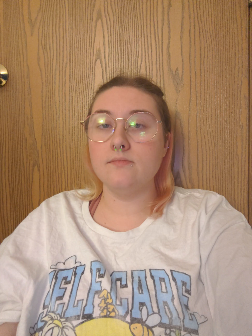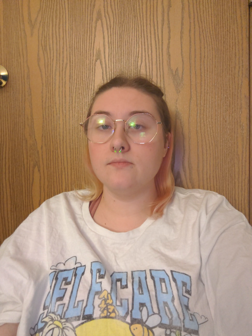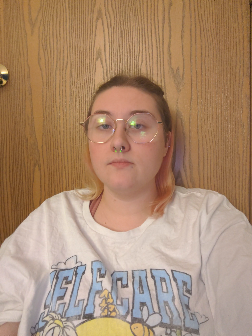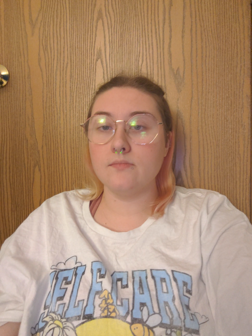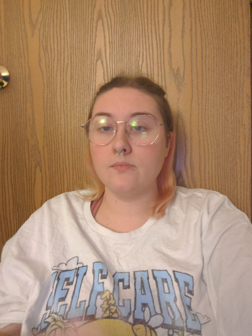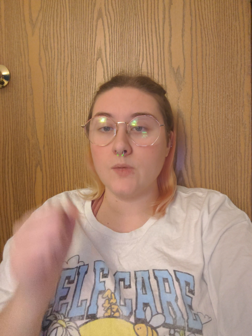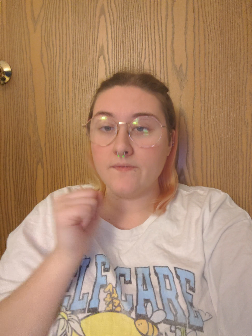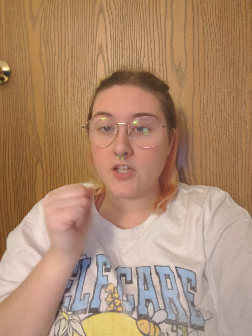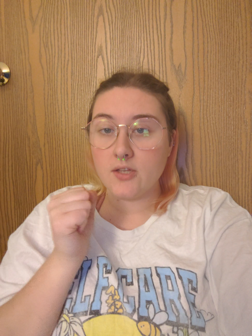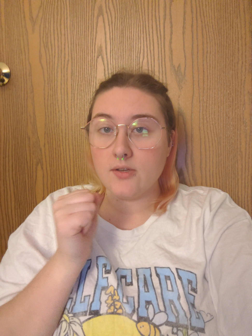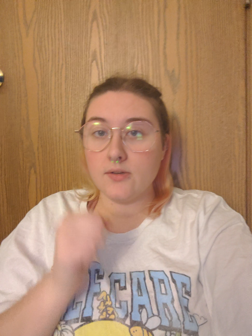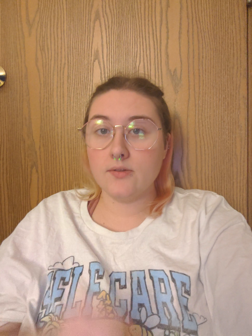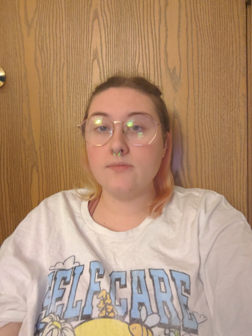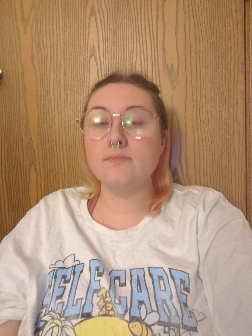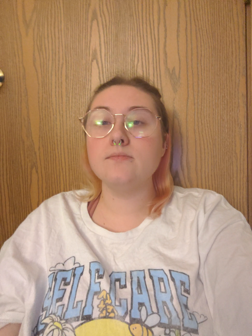refrigerator